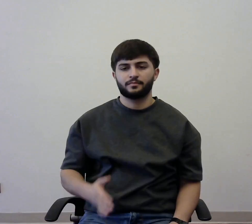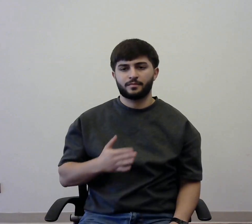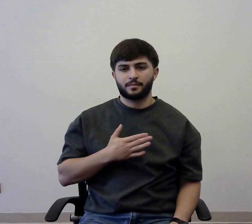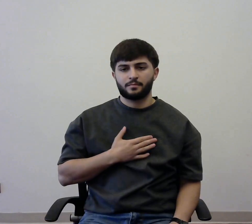mən